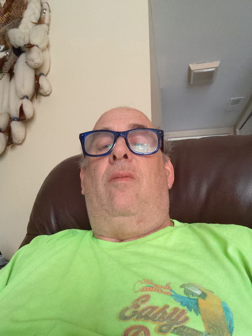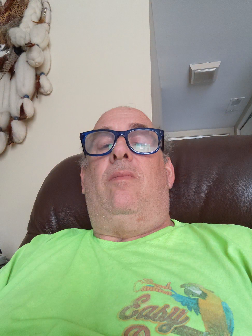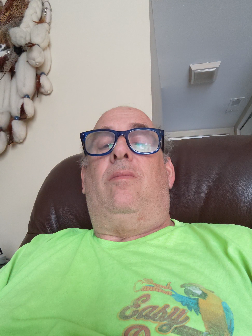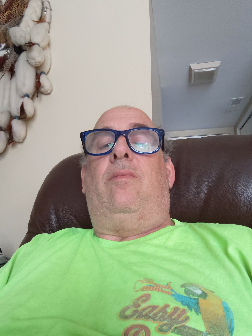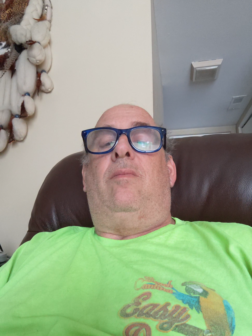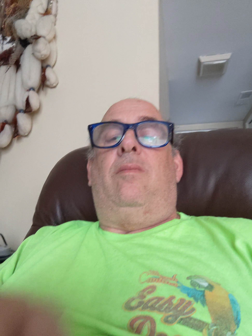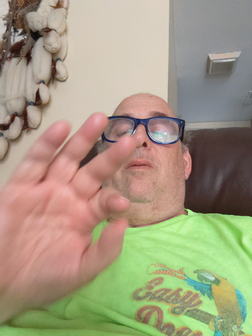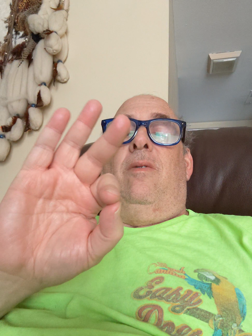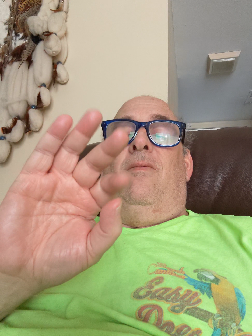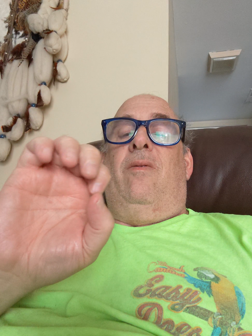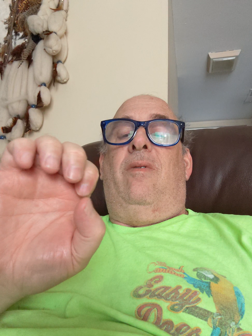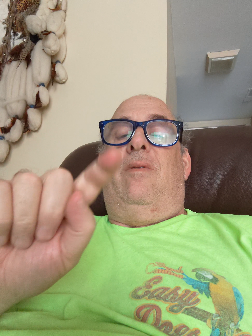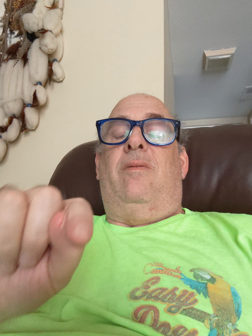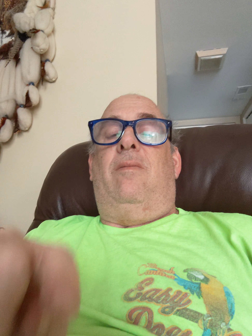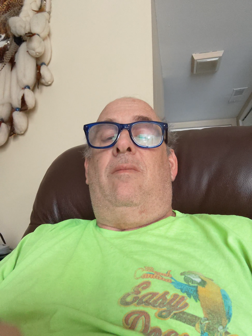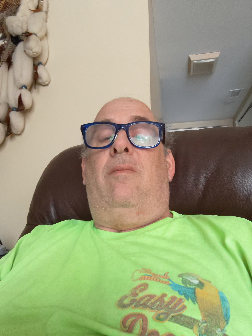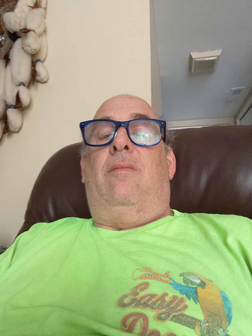feet